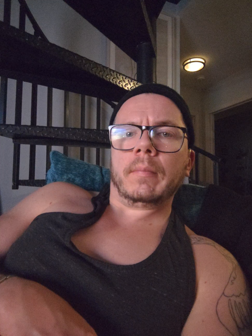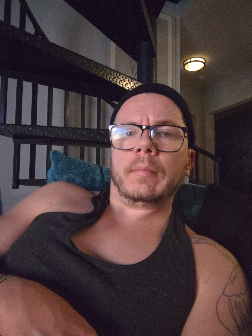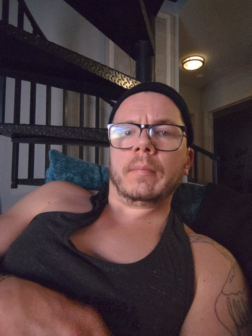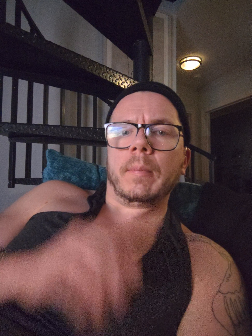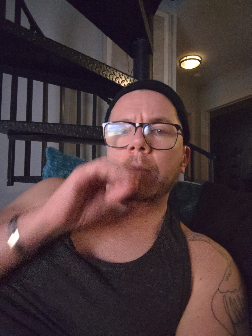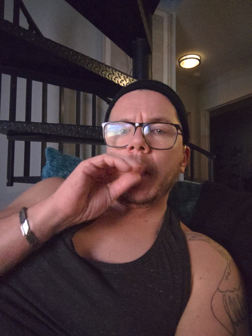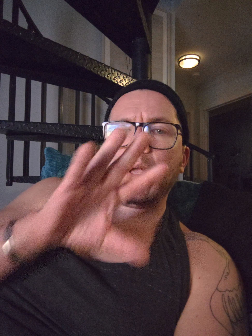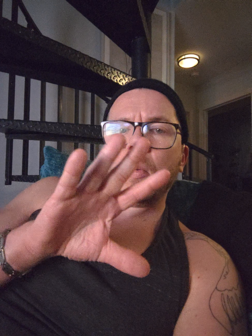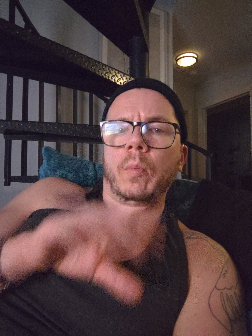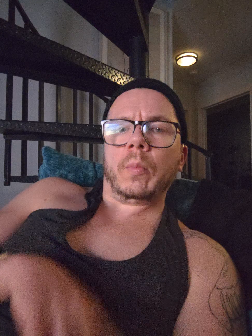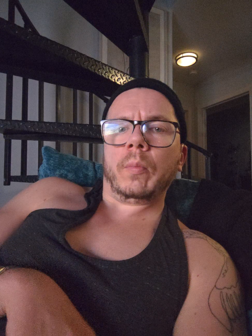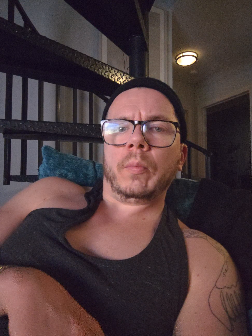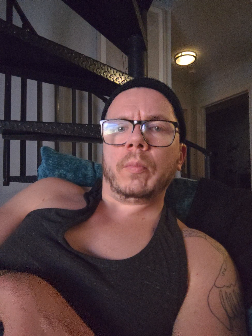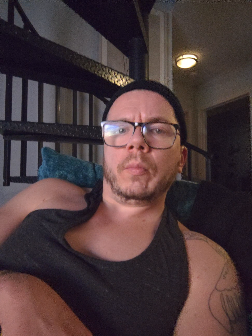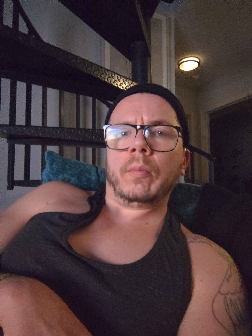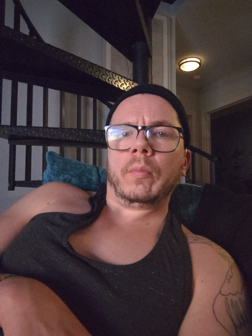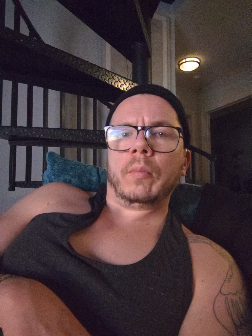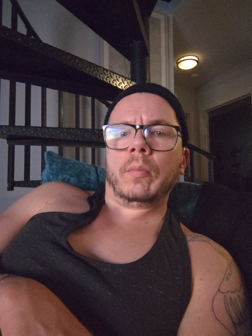blow